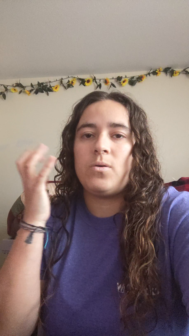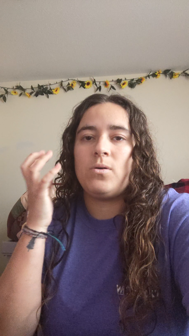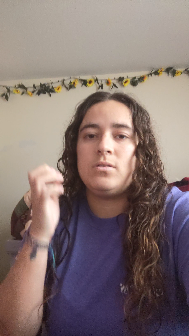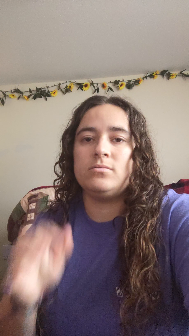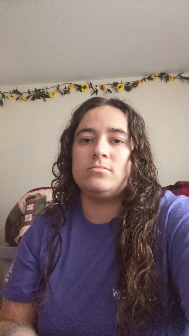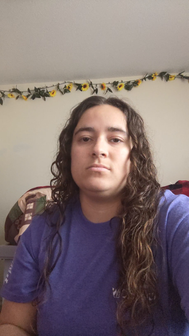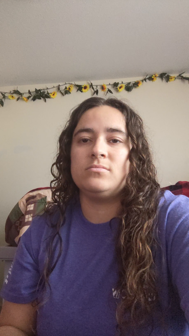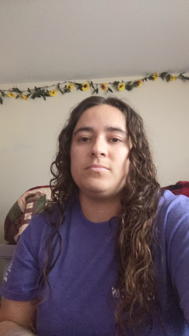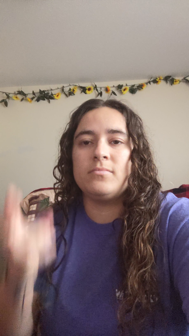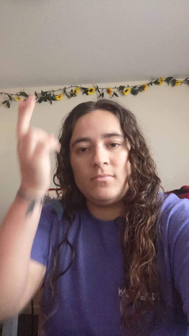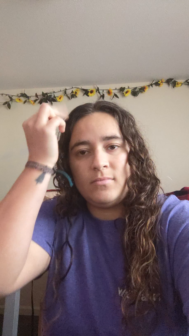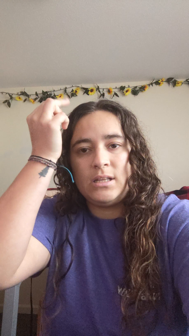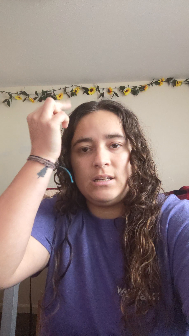bunny